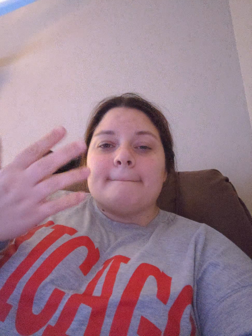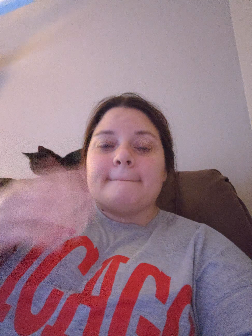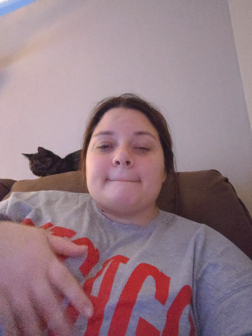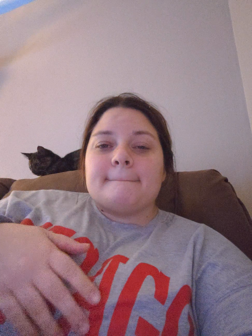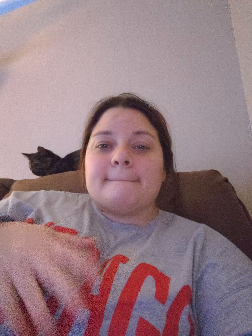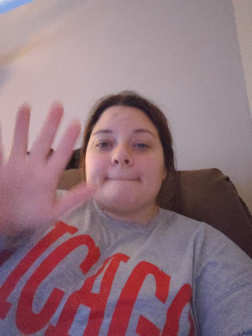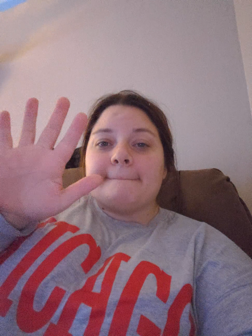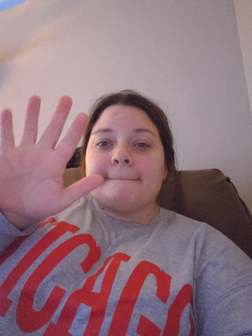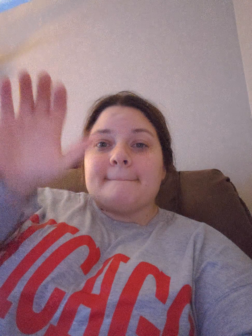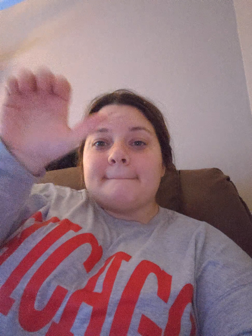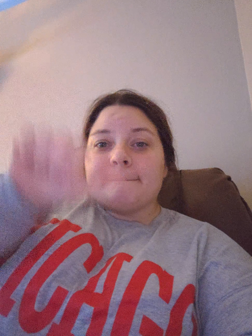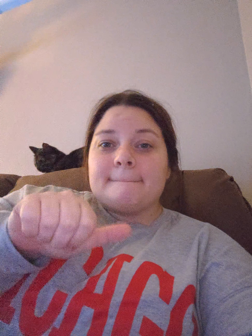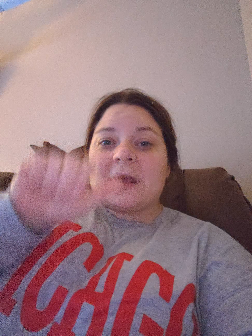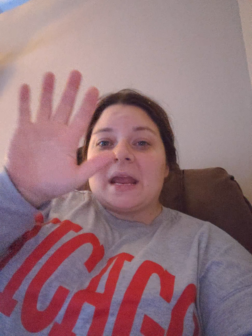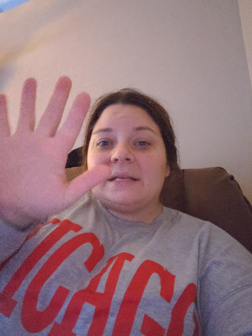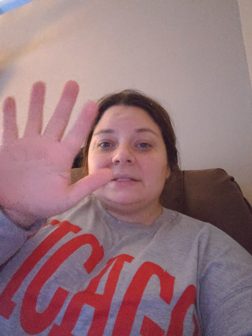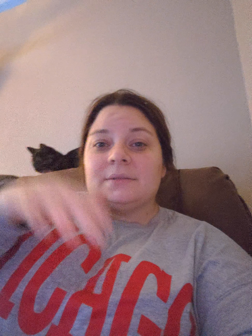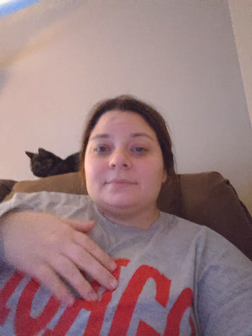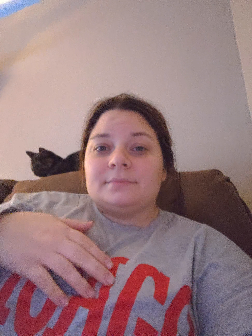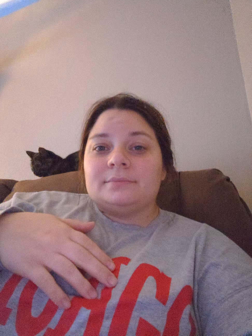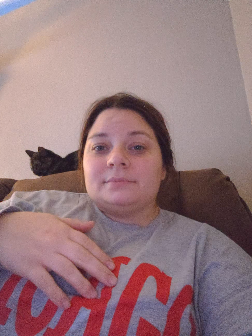mitten